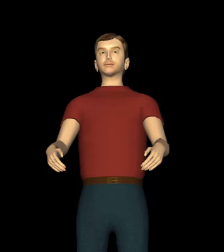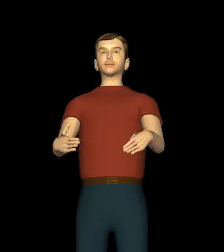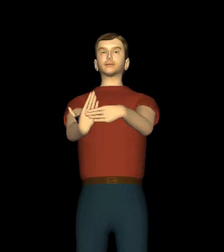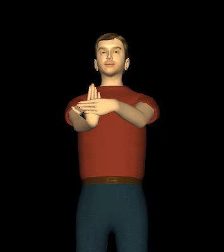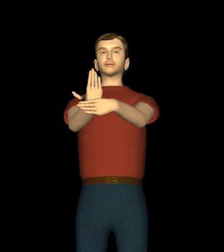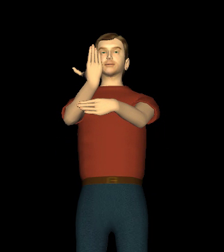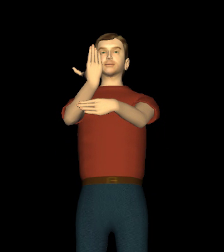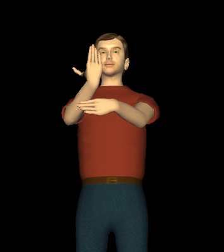صباح